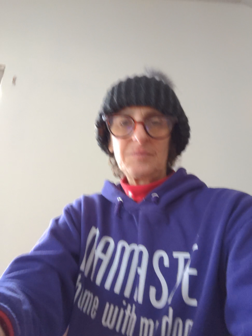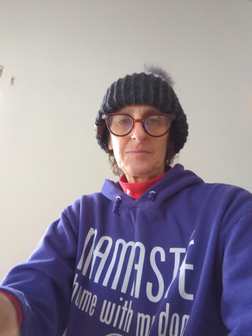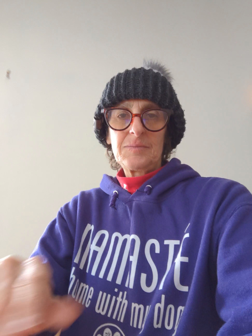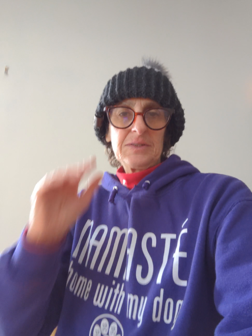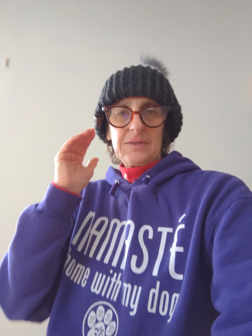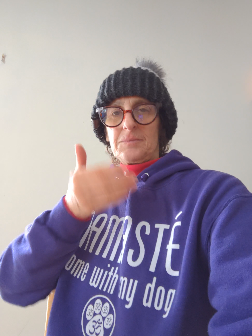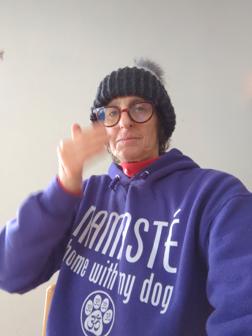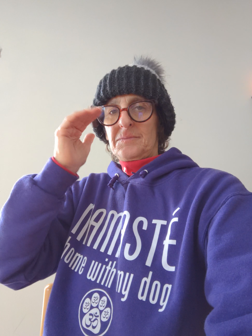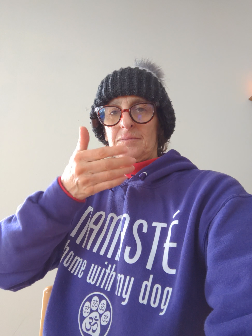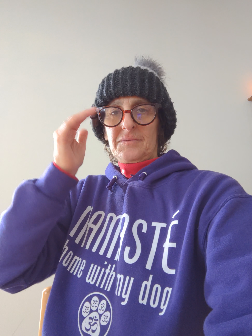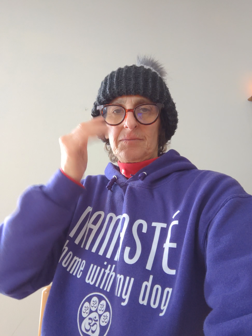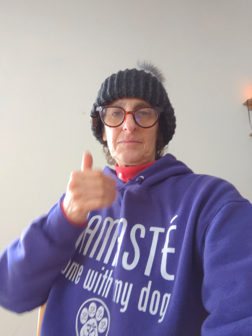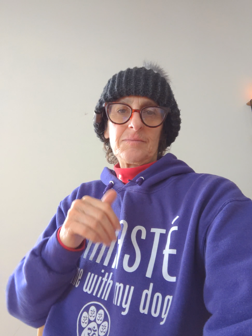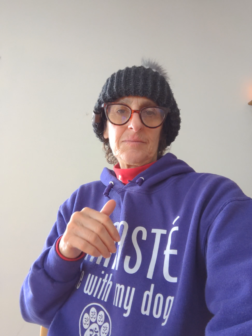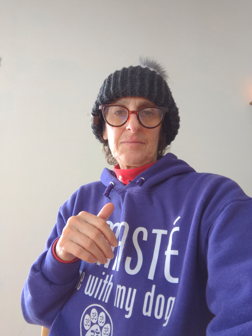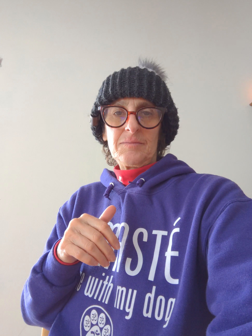sleepy